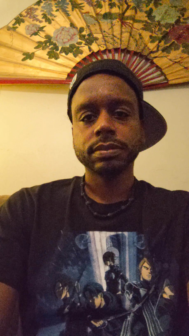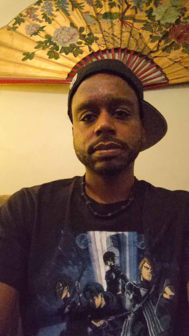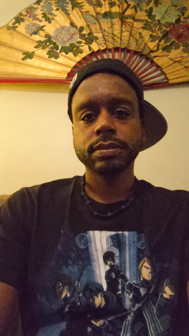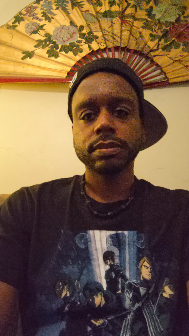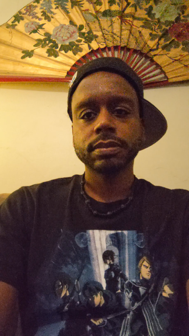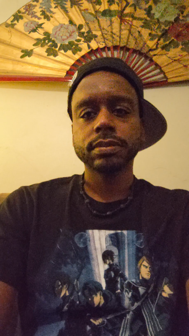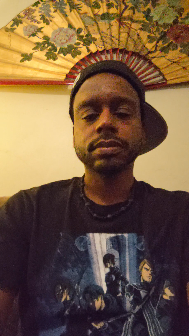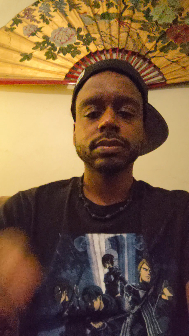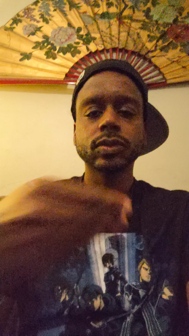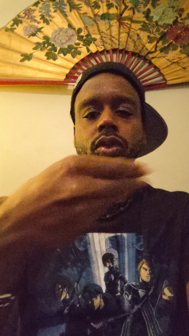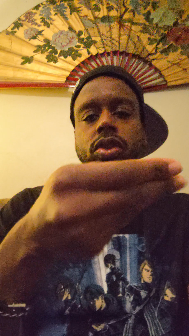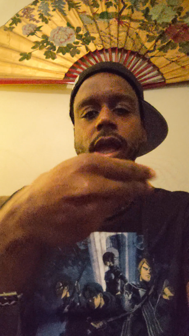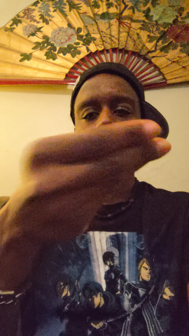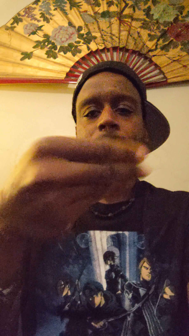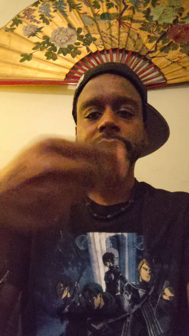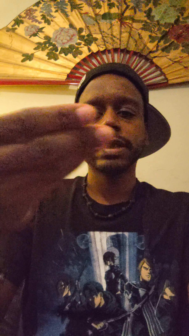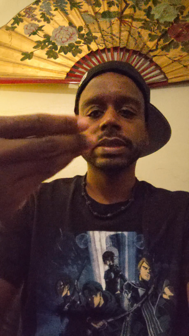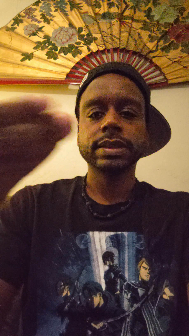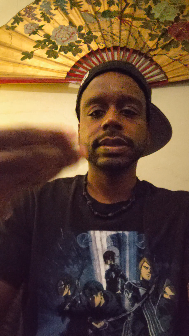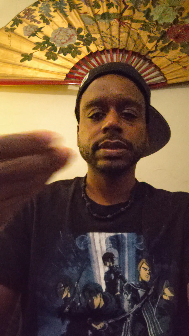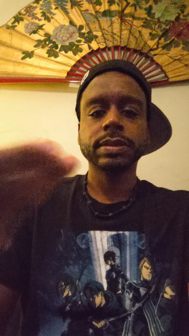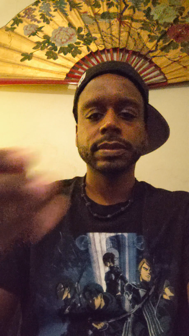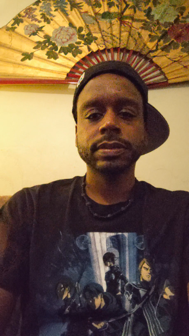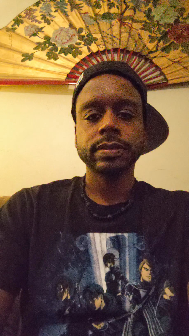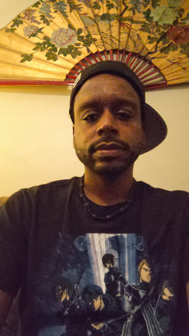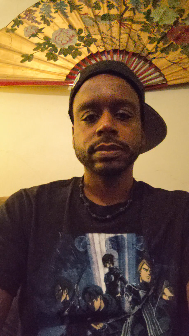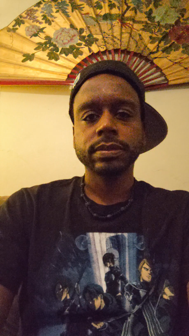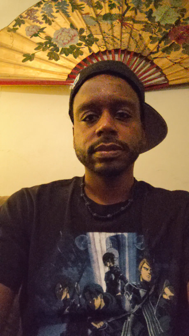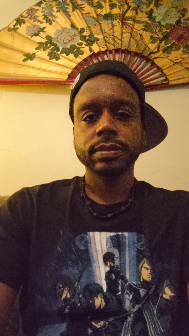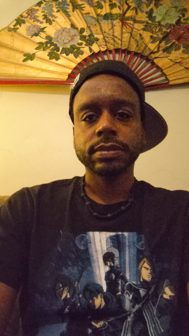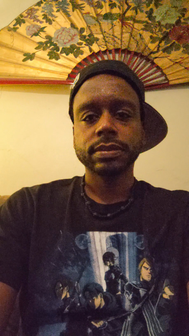shopping